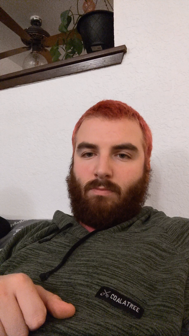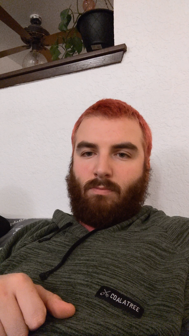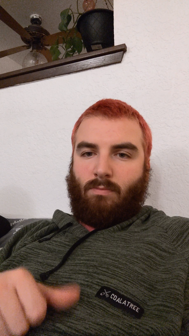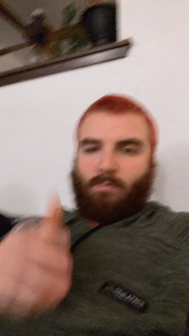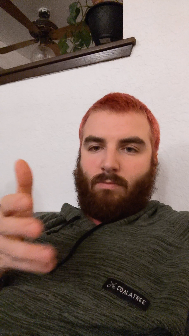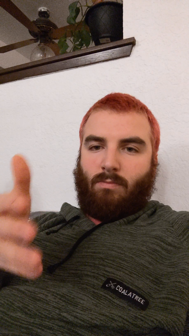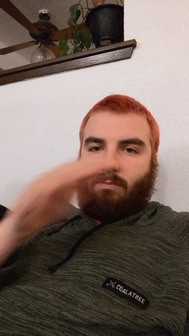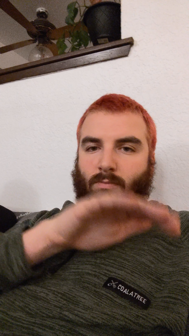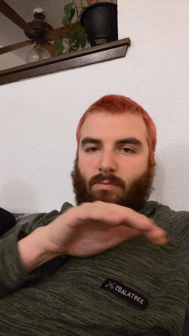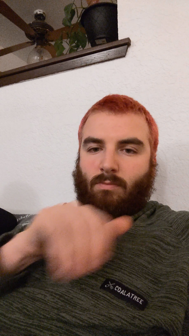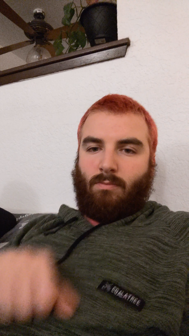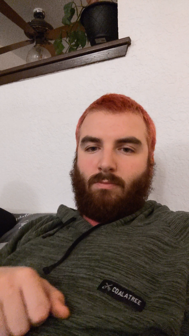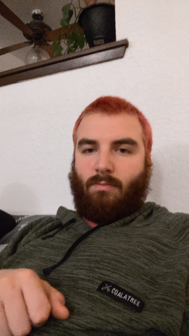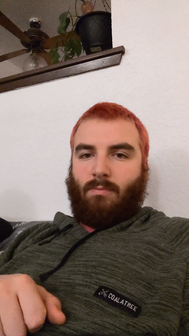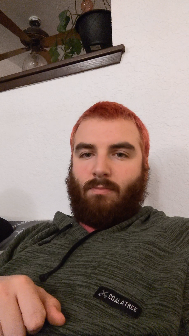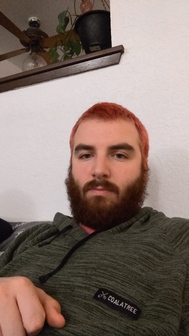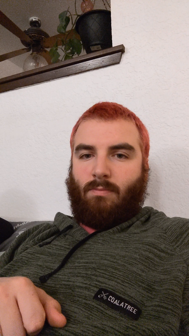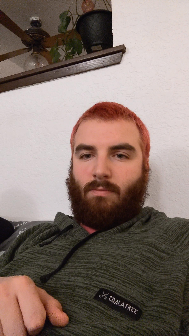cover